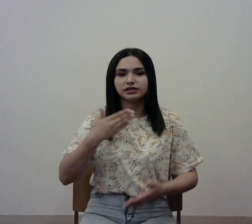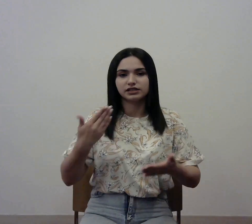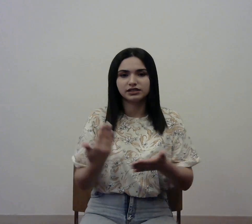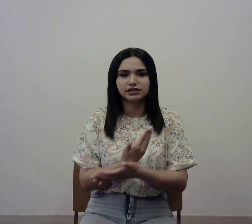yeni